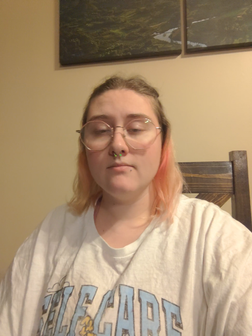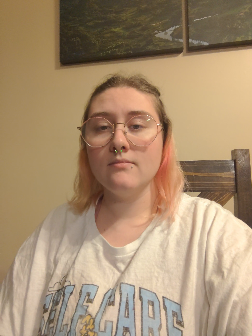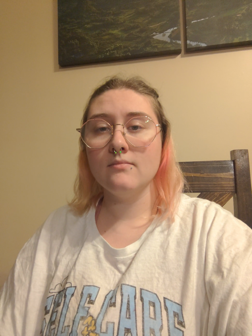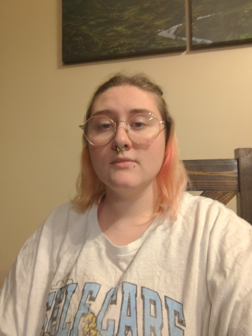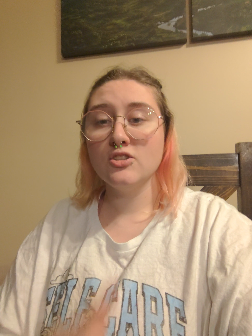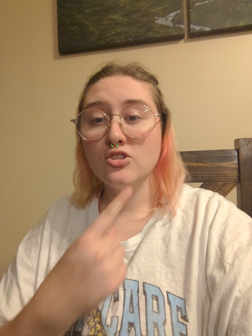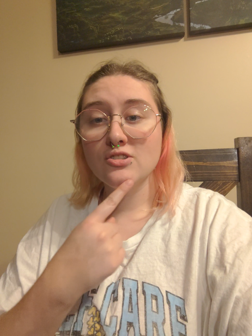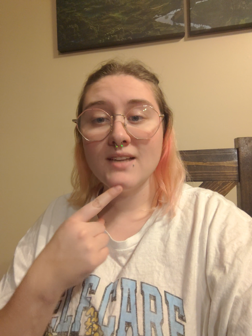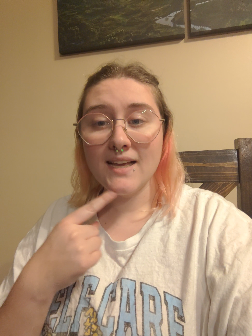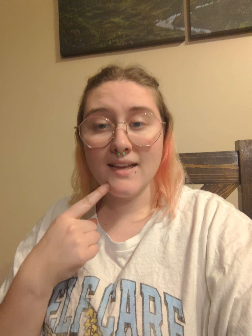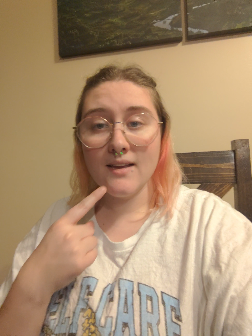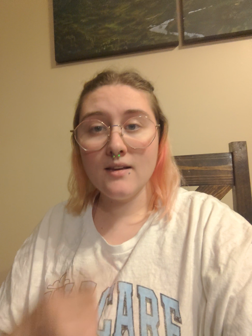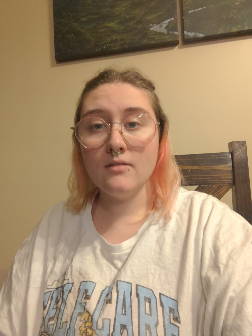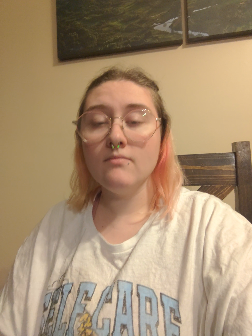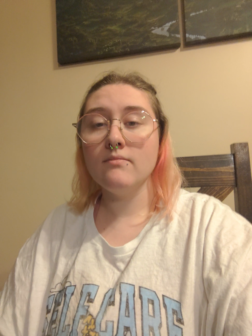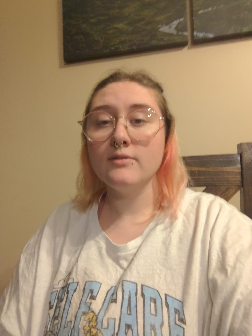chin